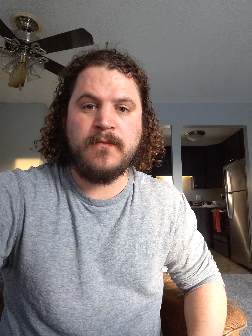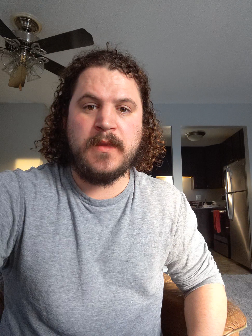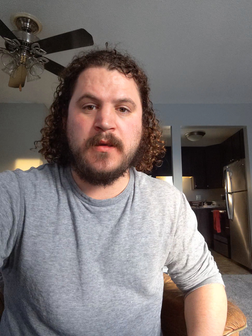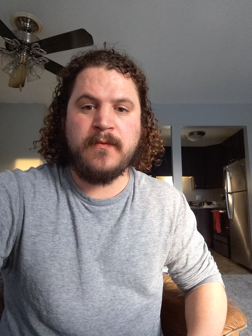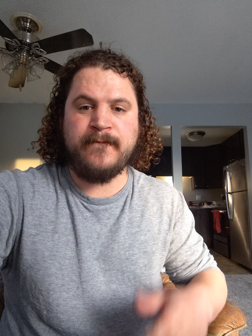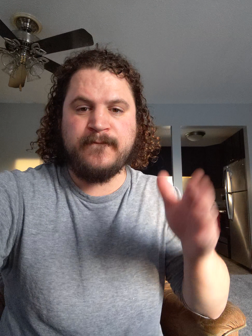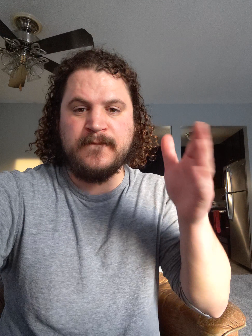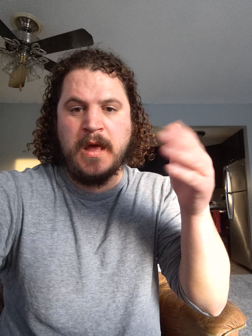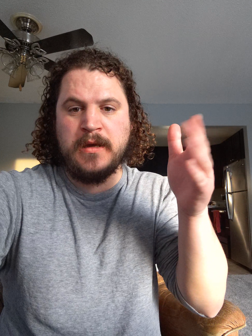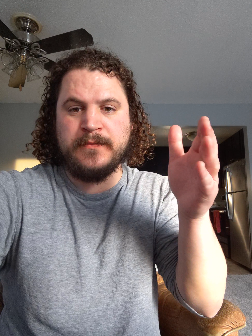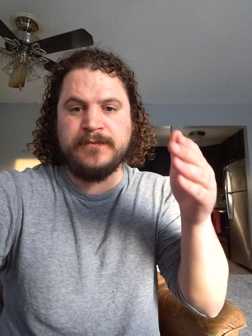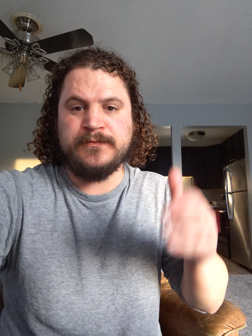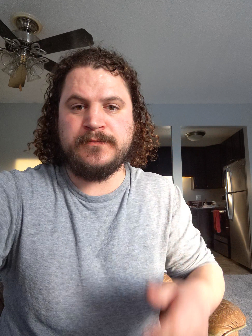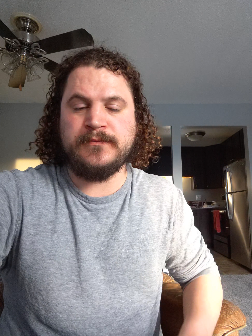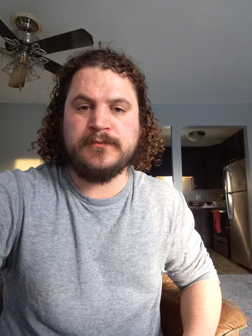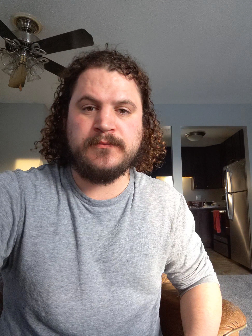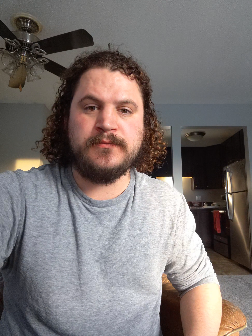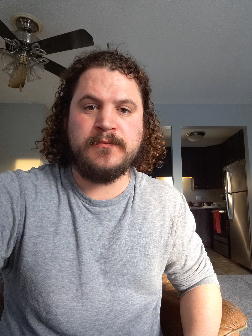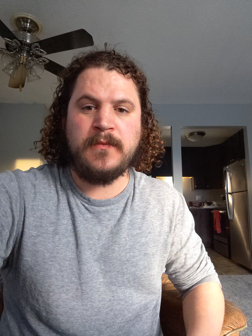flag